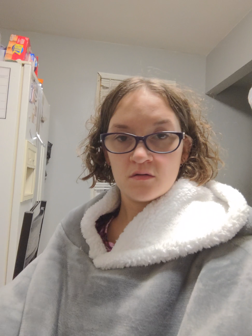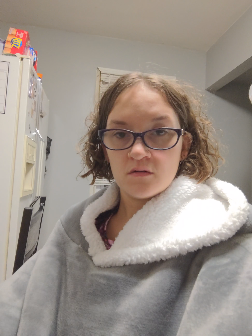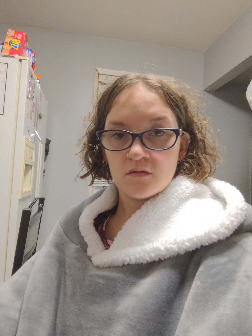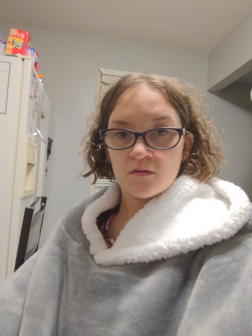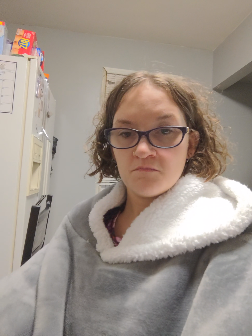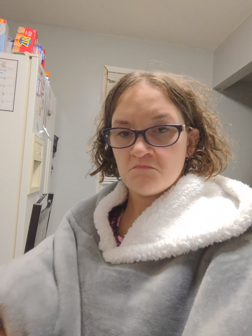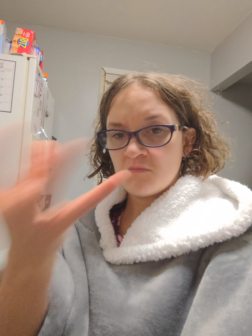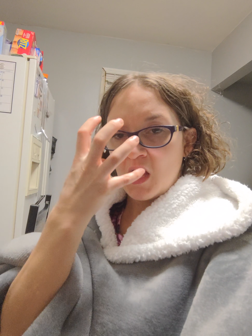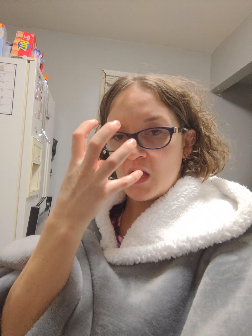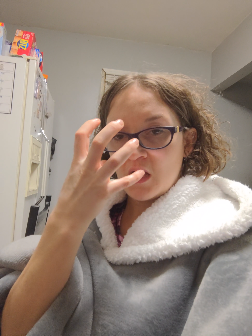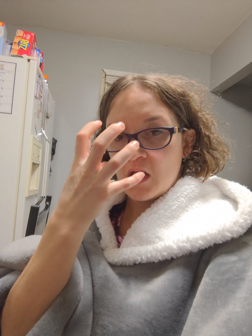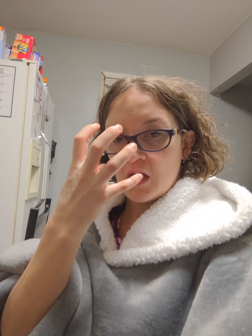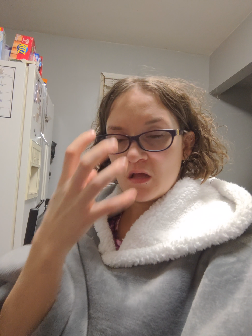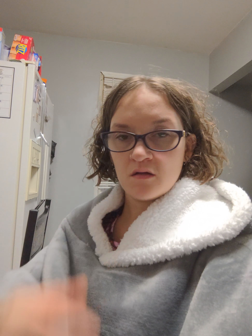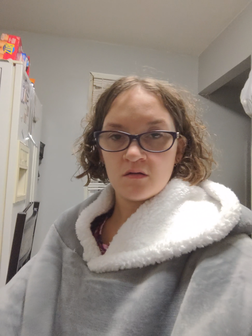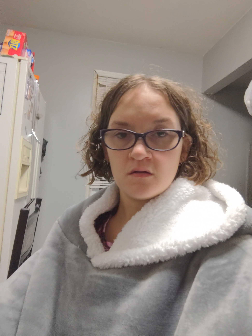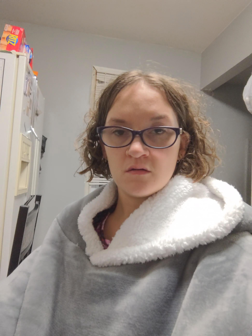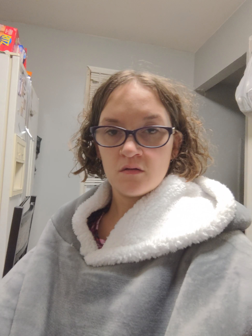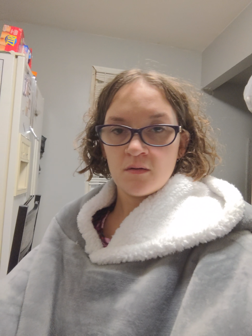mad